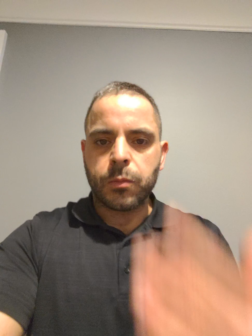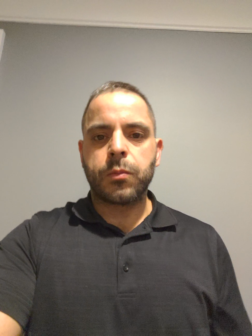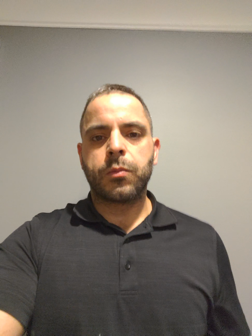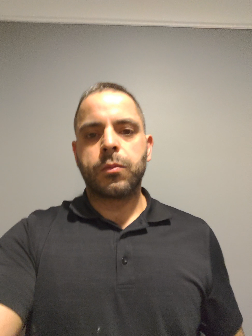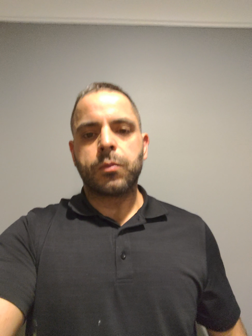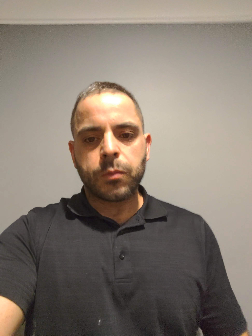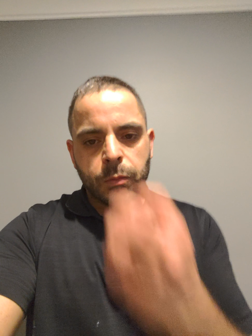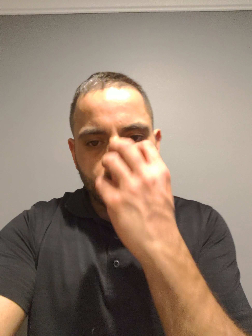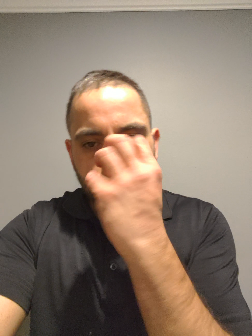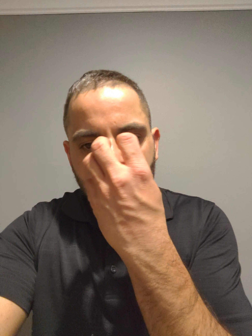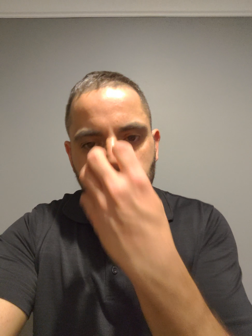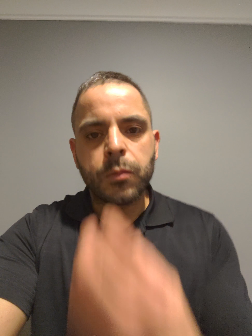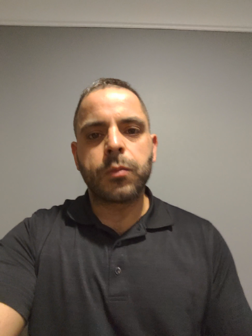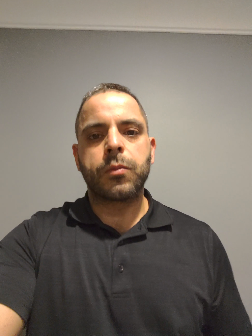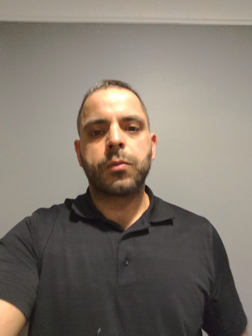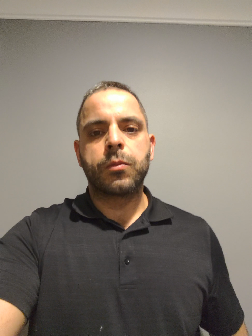clown